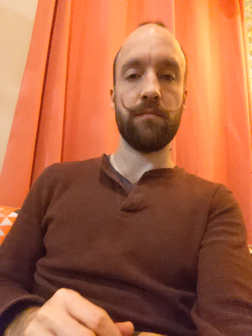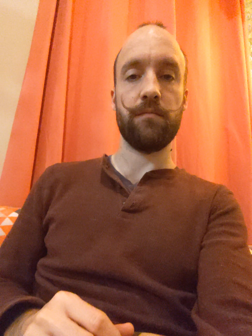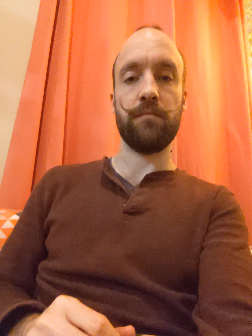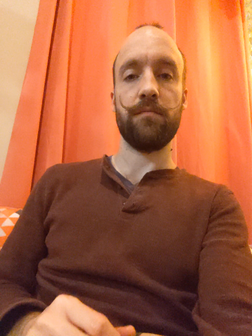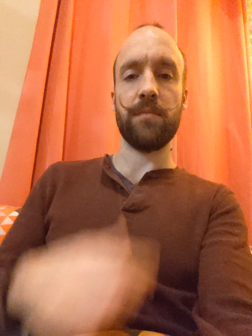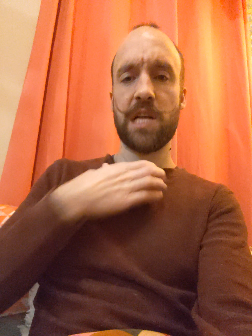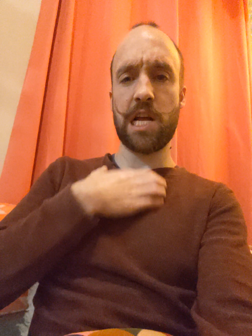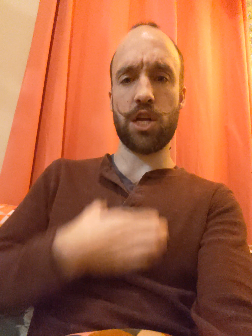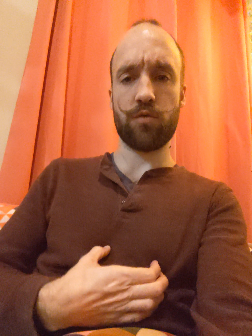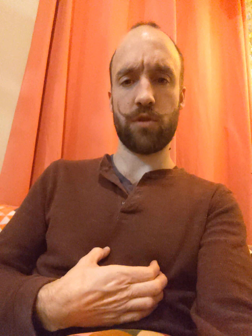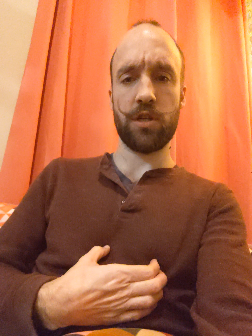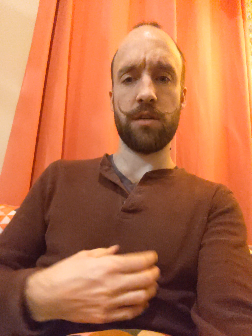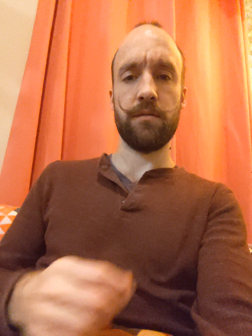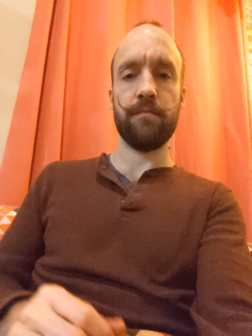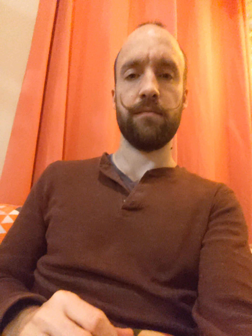hungry